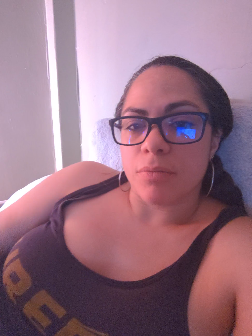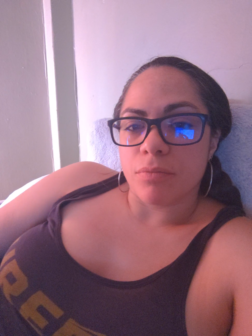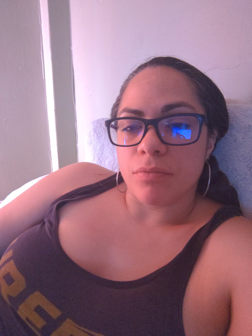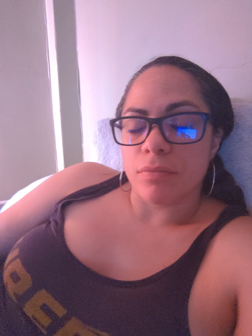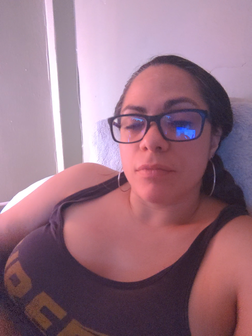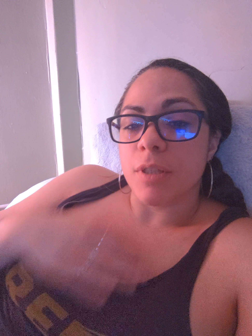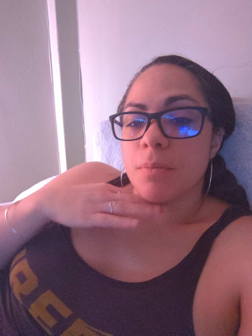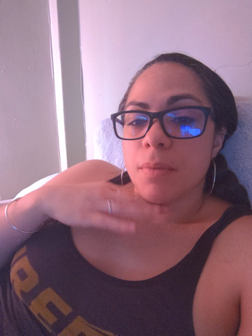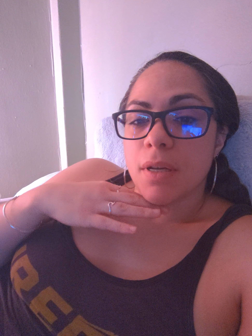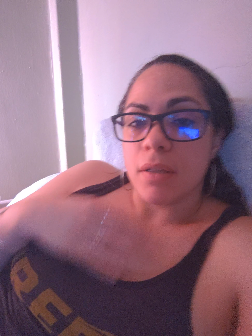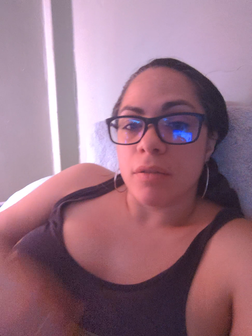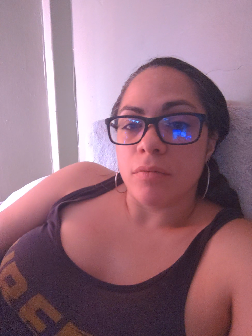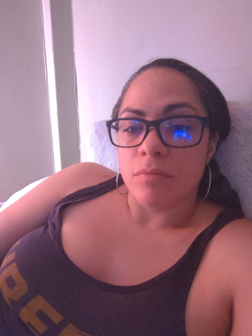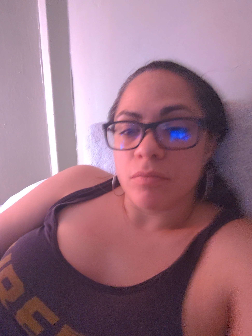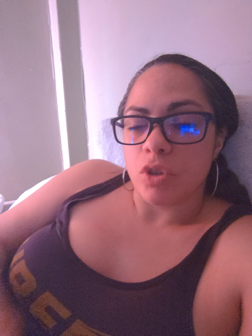pig